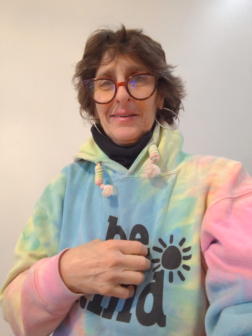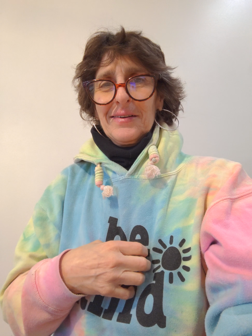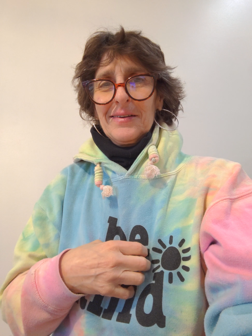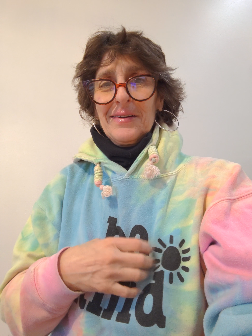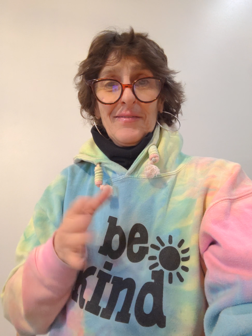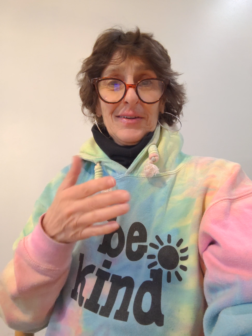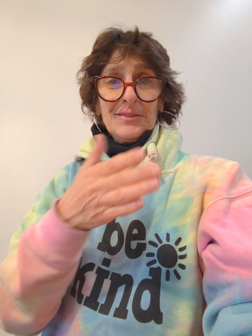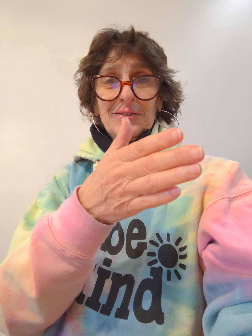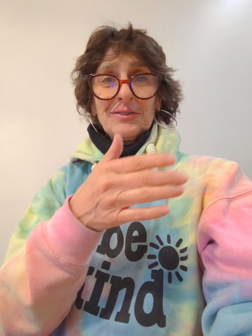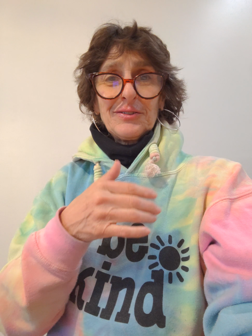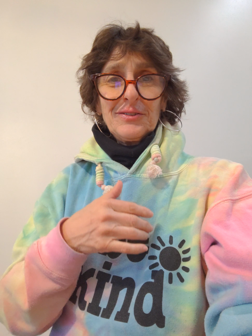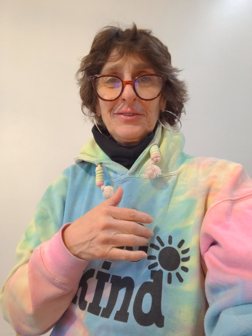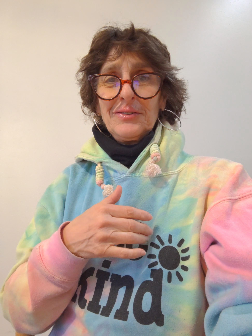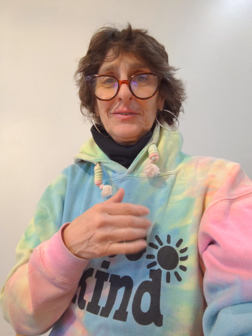fish